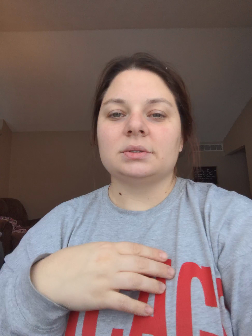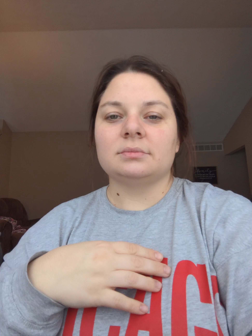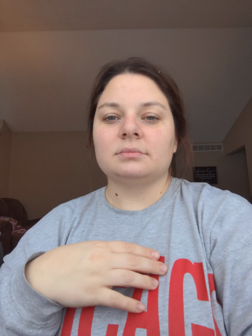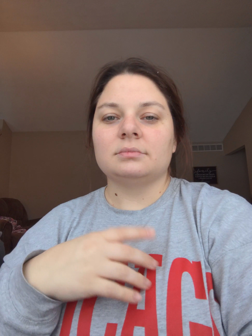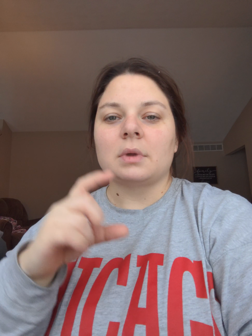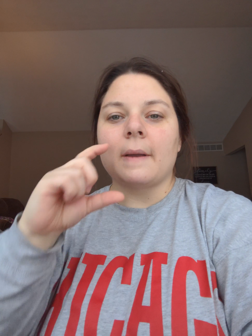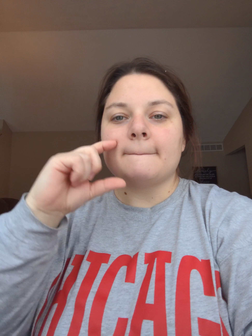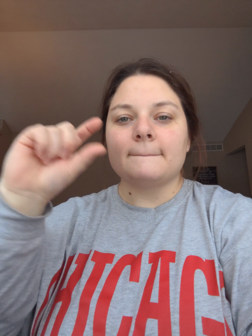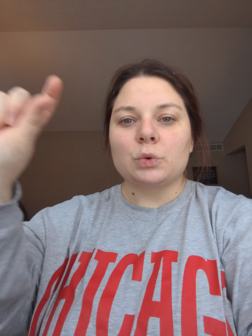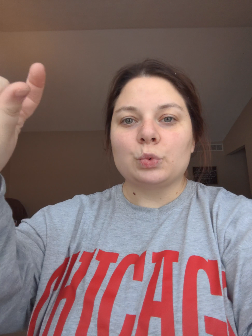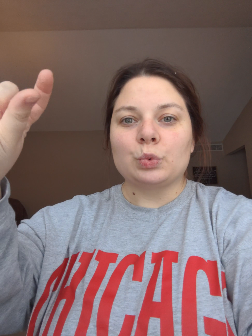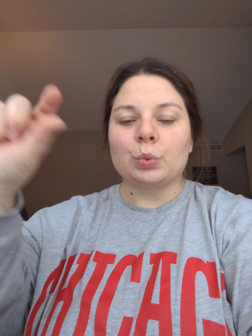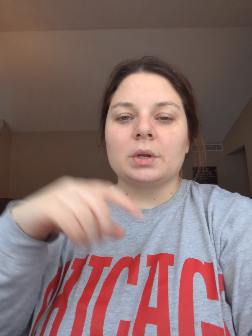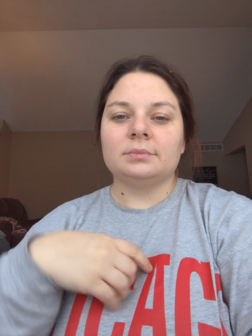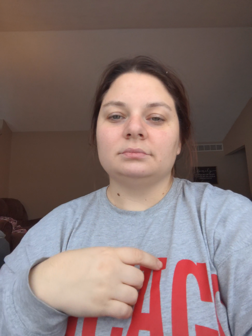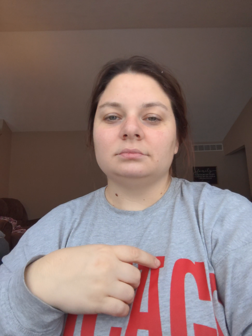moon